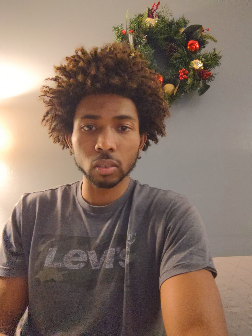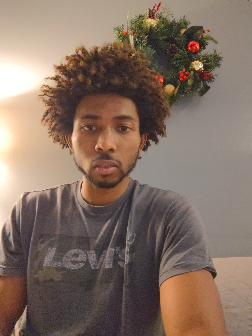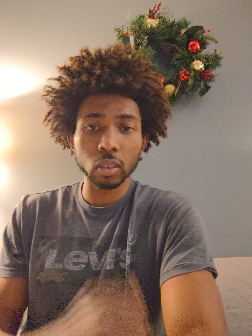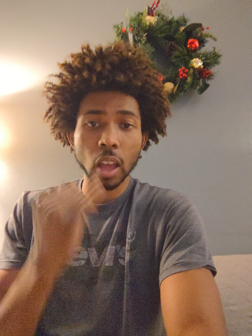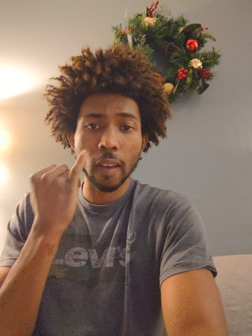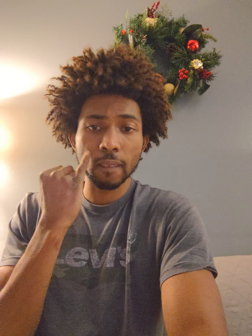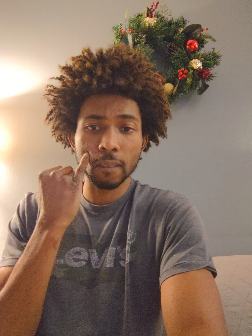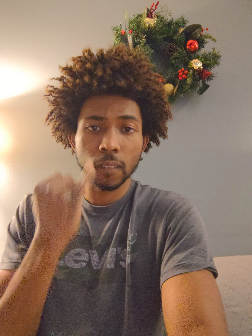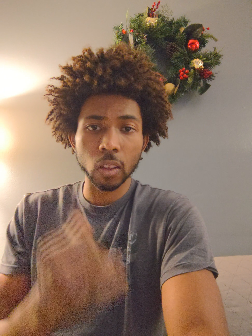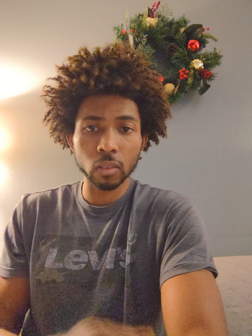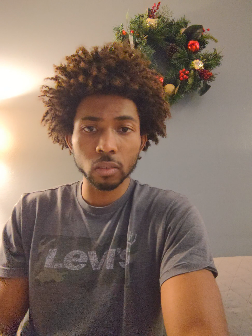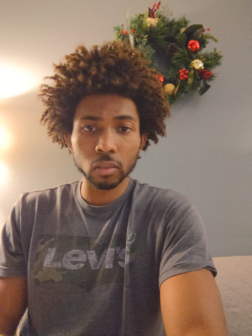if